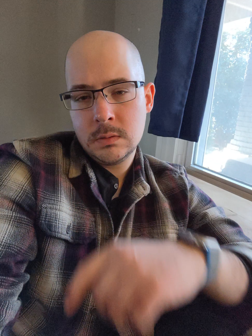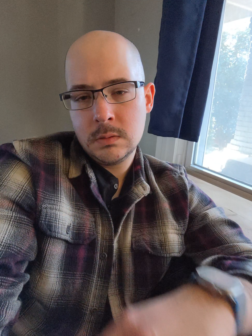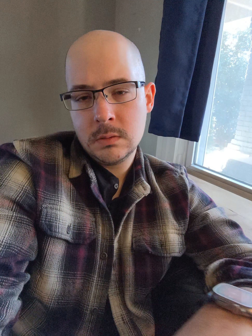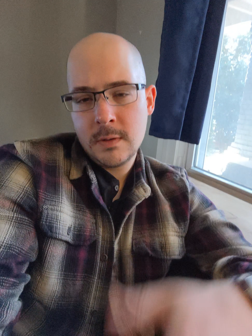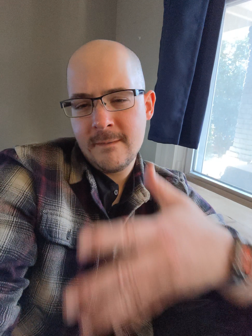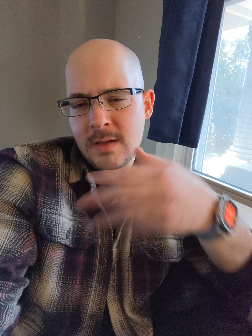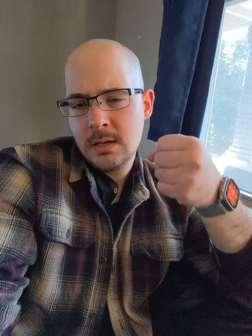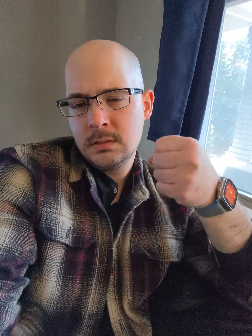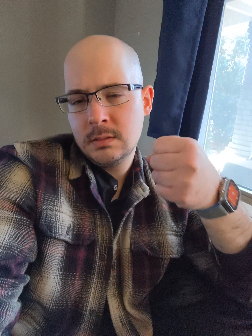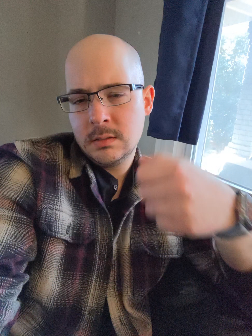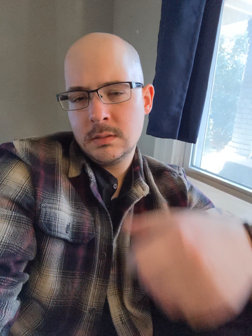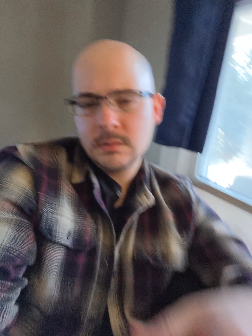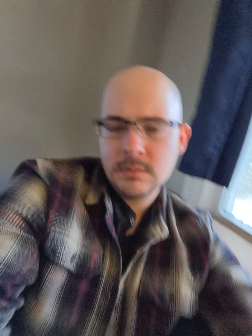fast